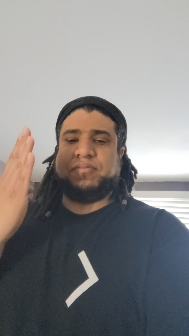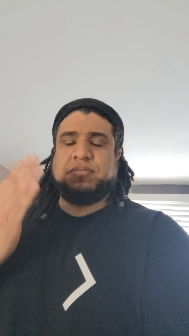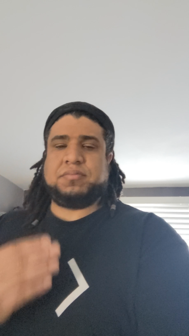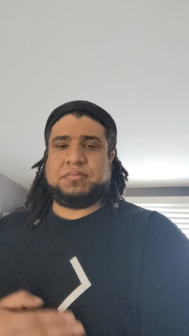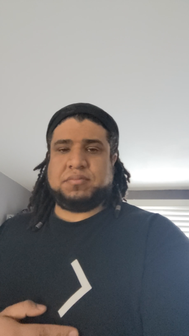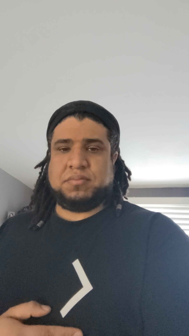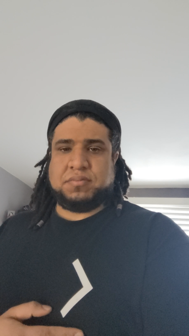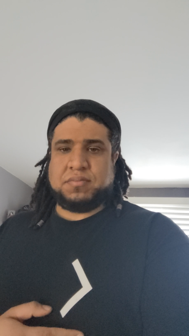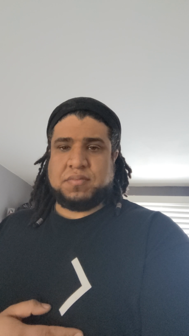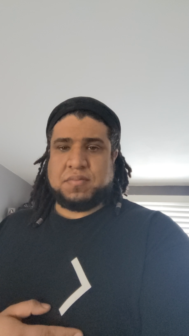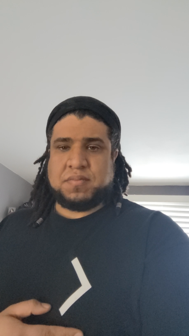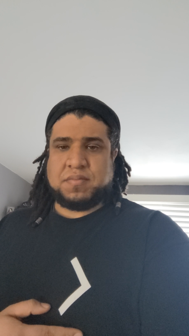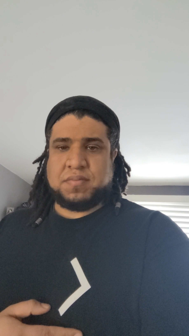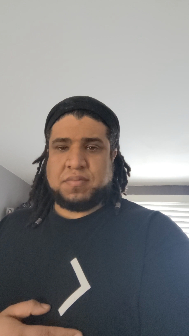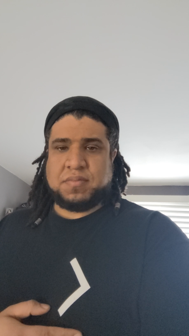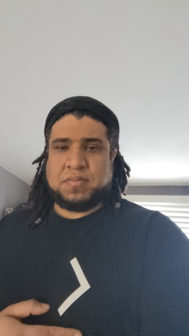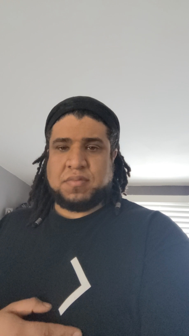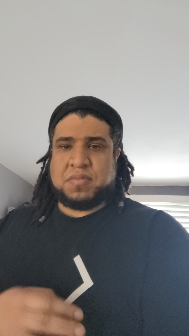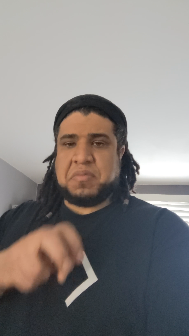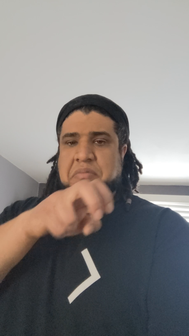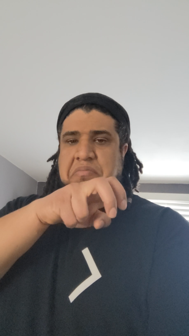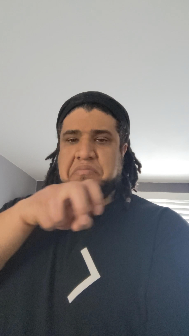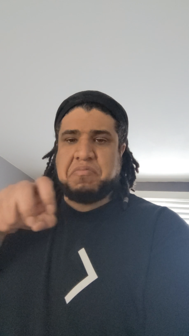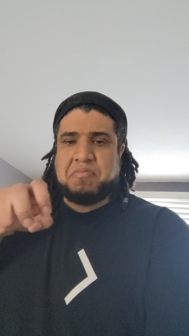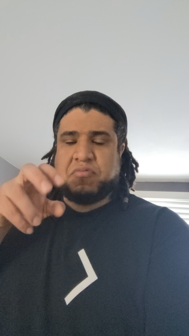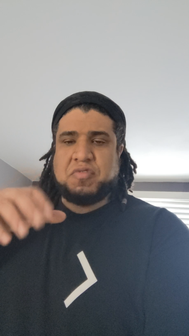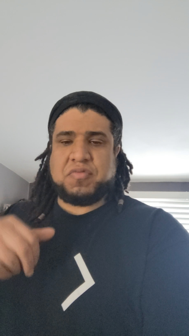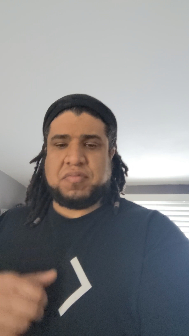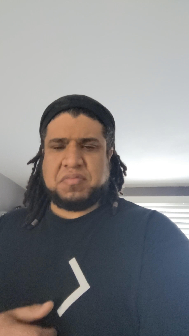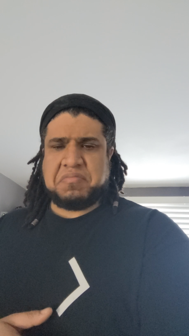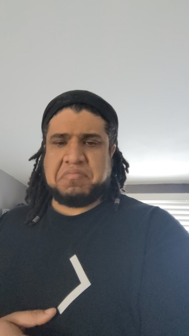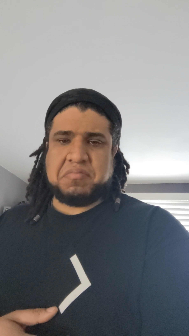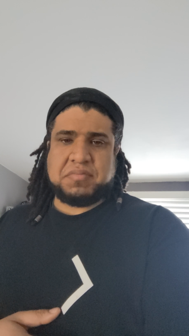porch